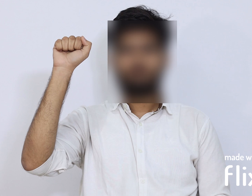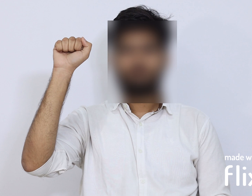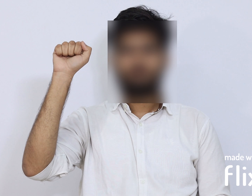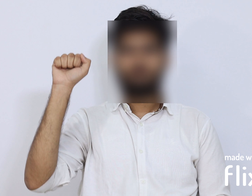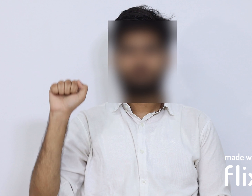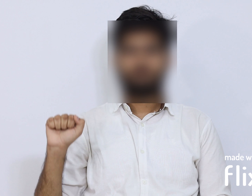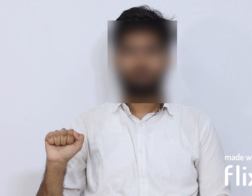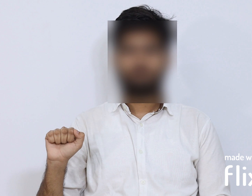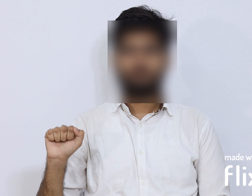آ